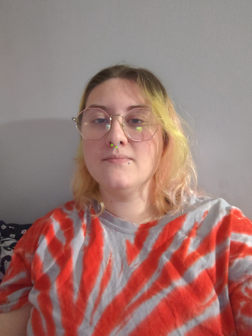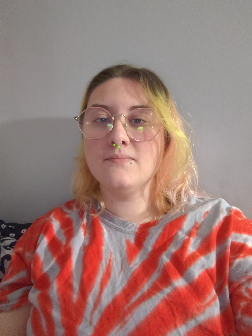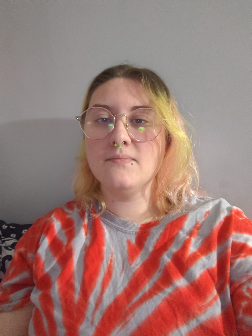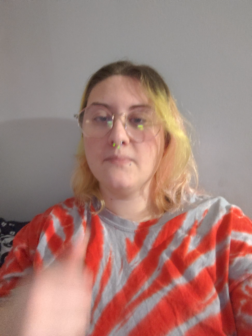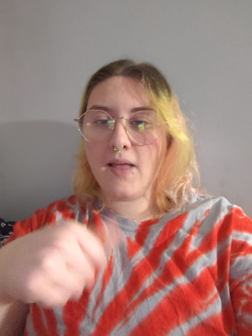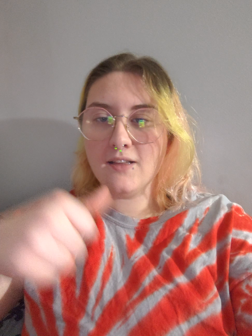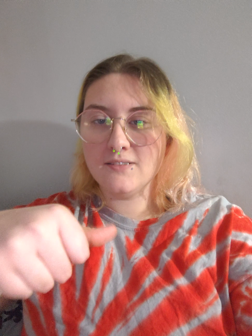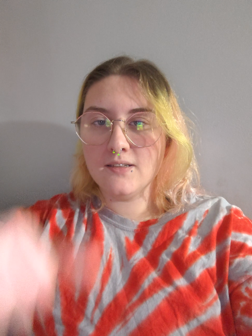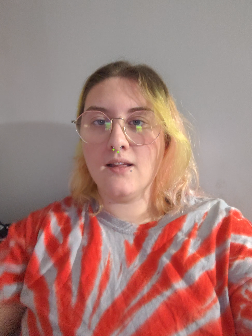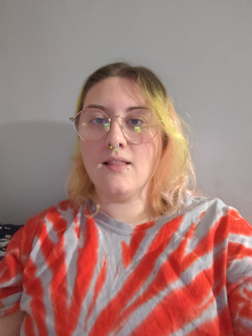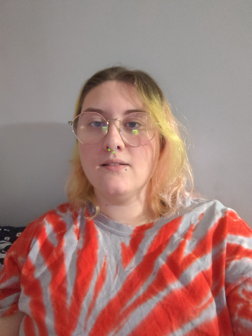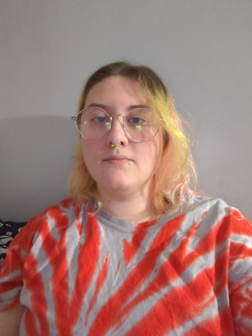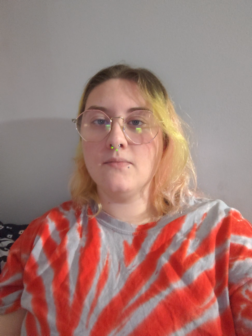puzzle